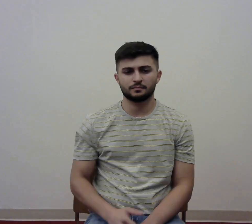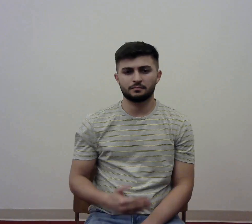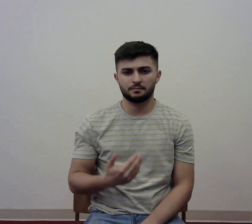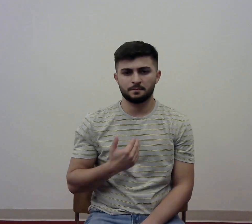mən